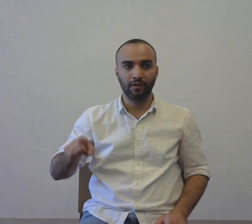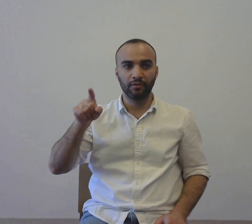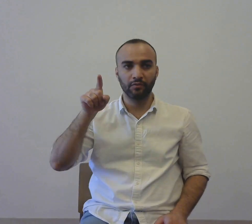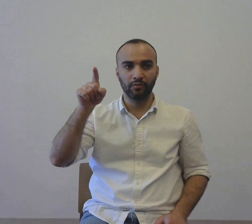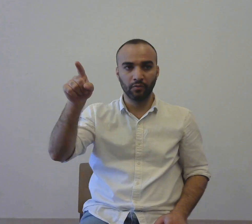O